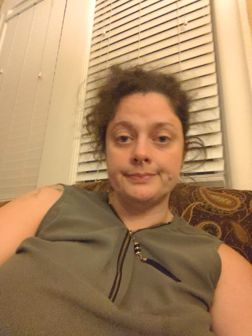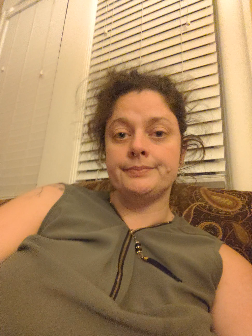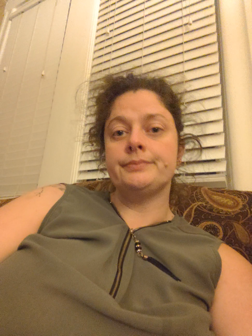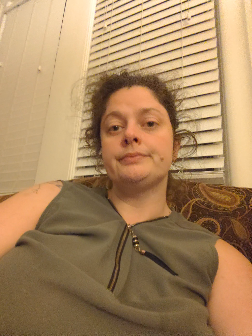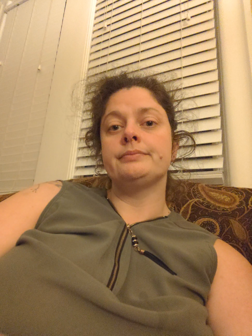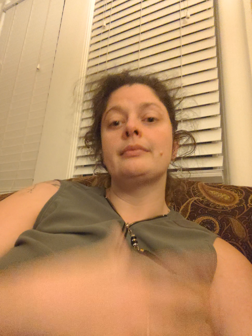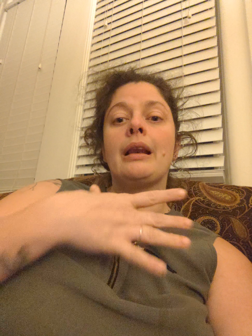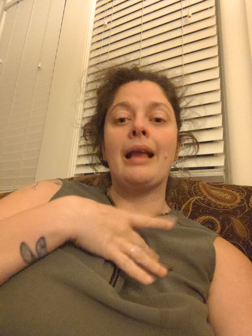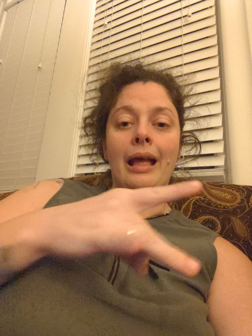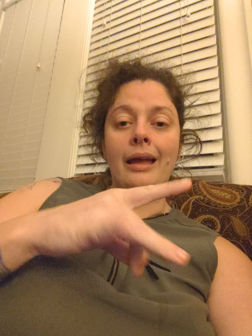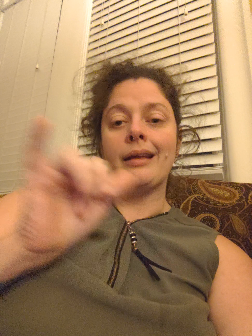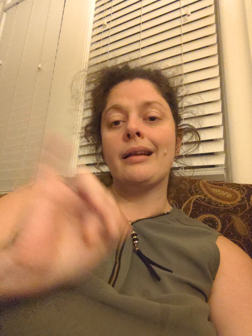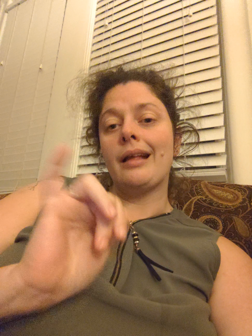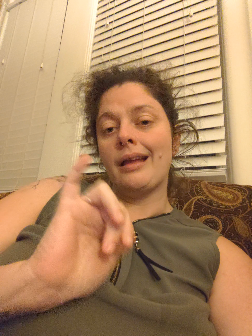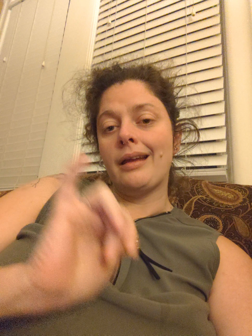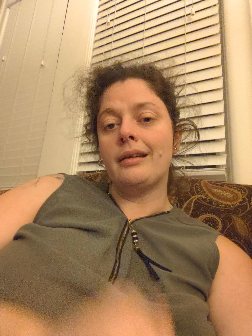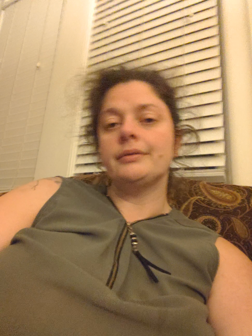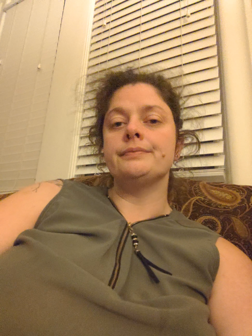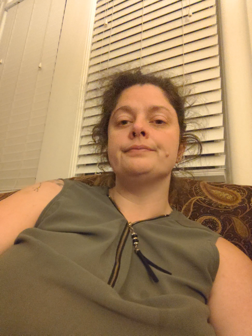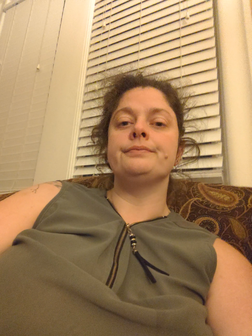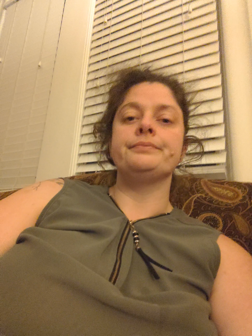like